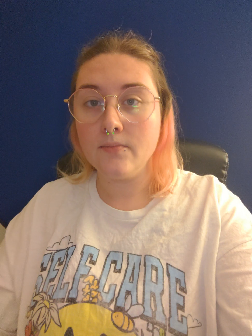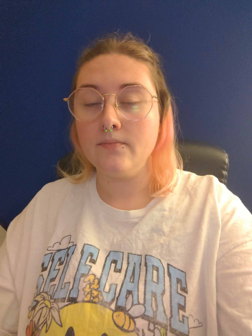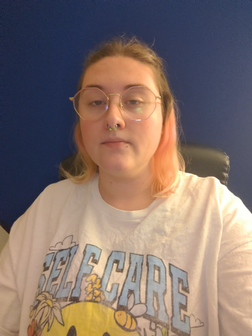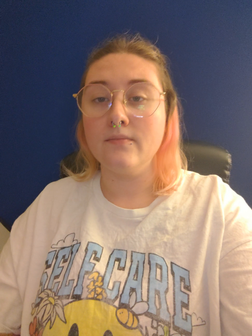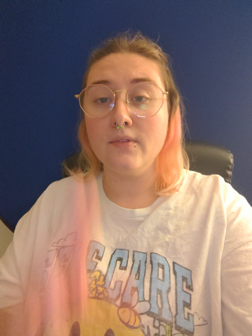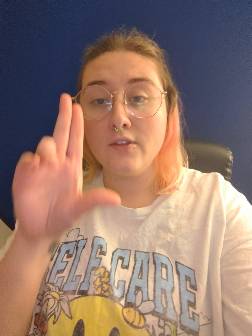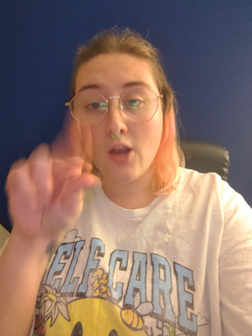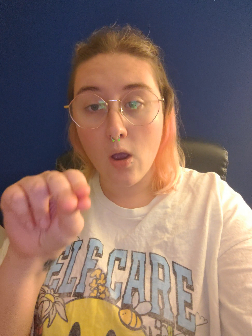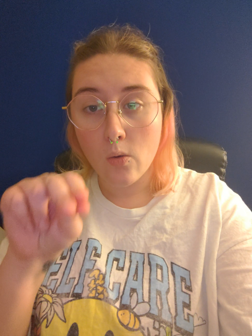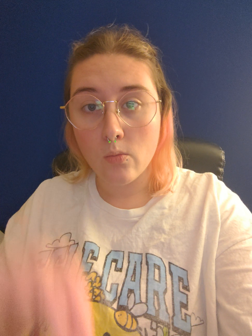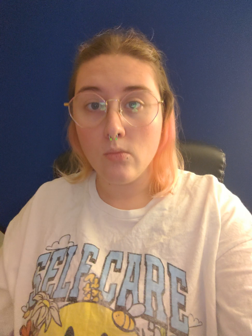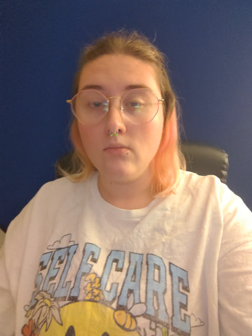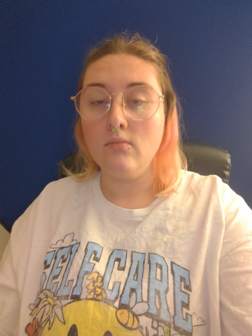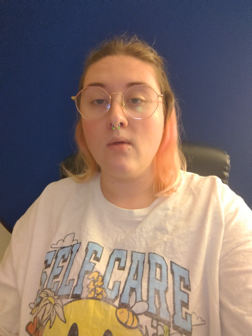no